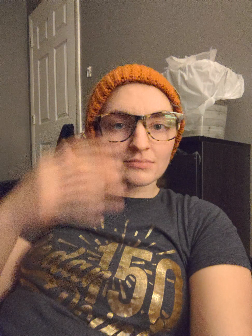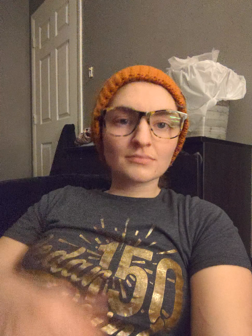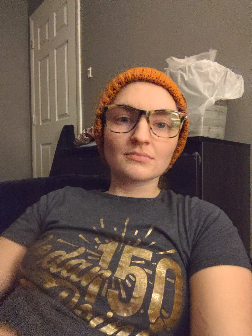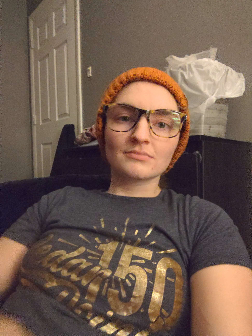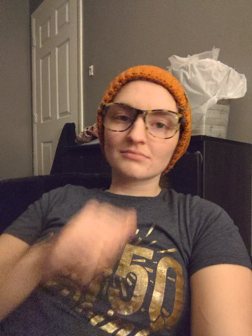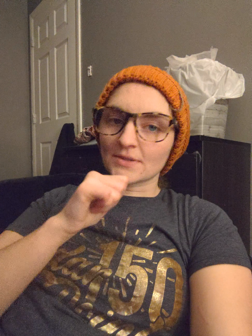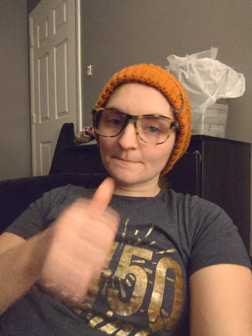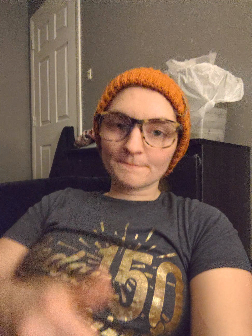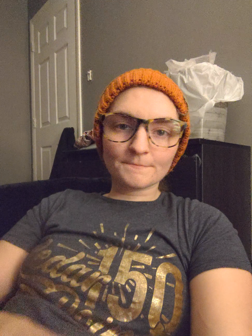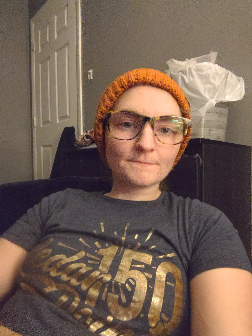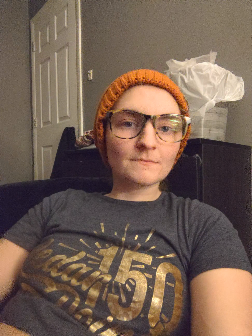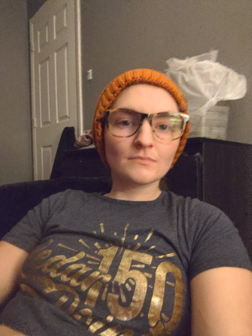not